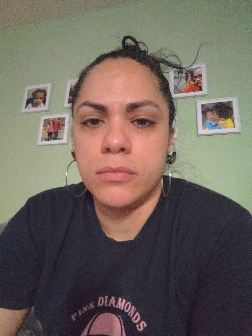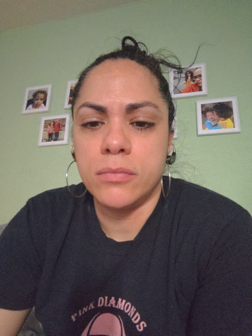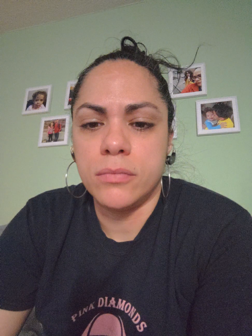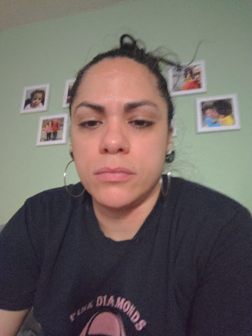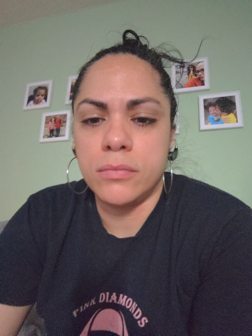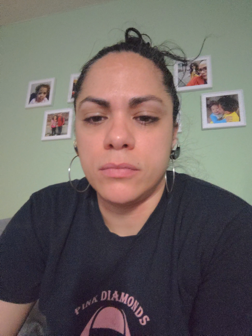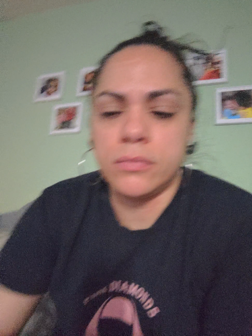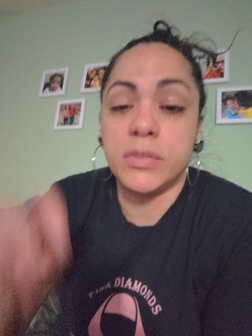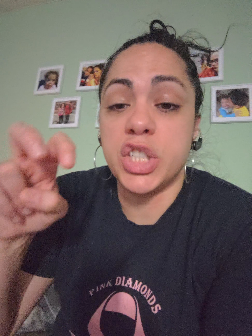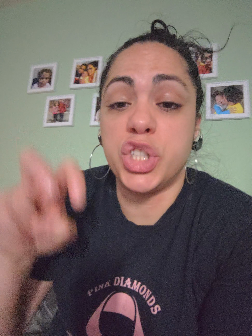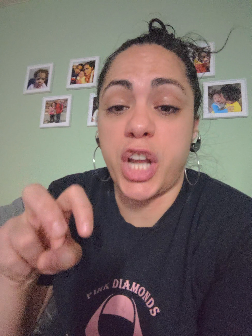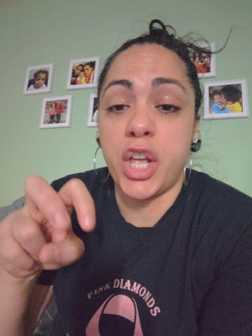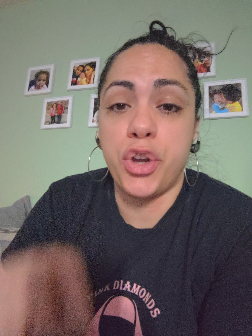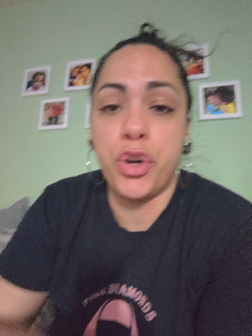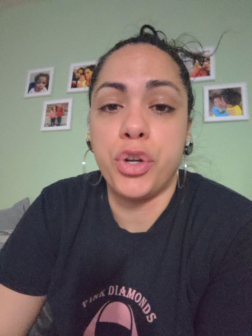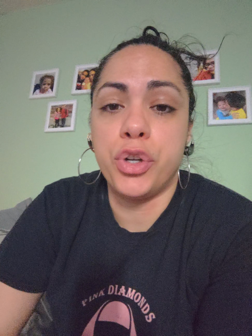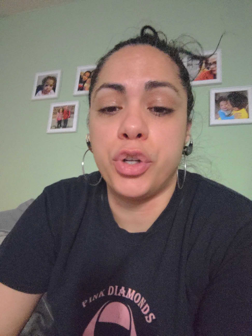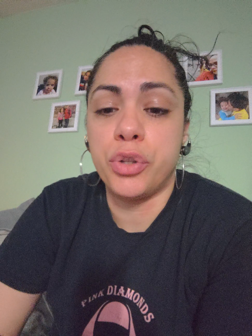chair